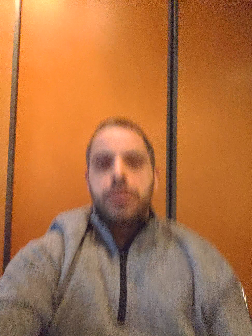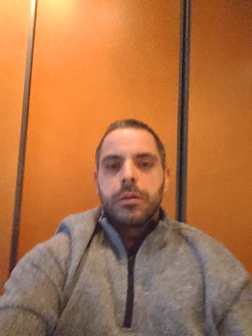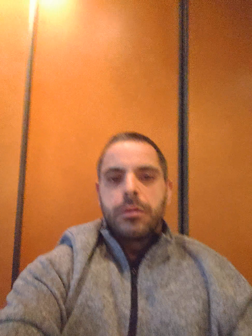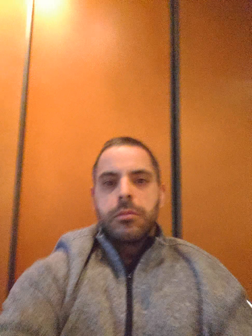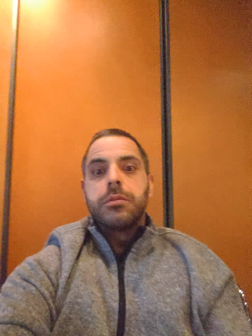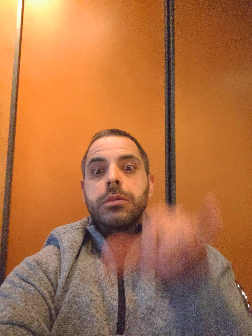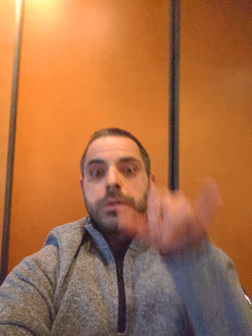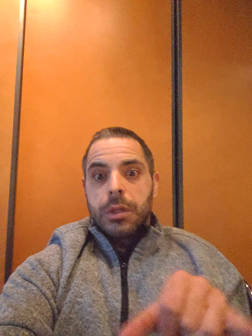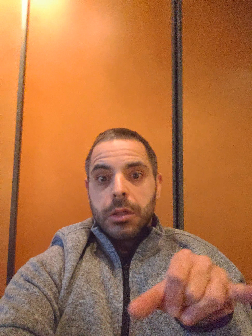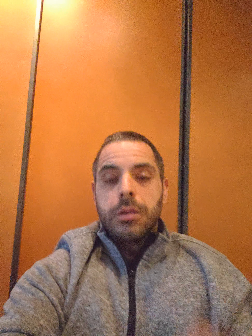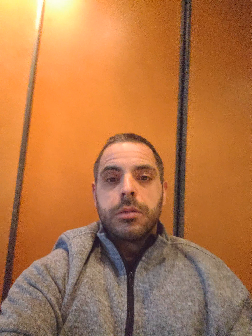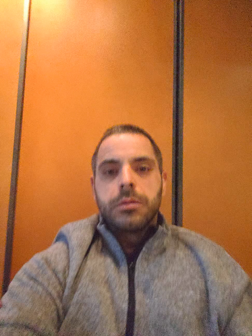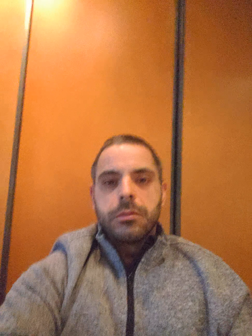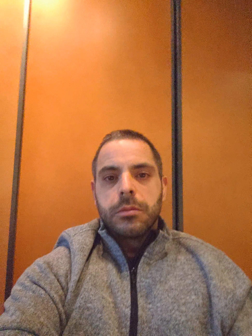stay